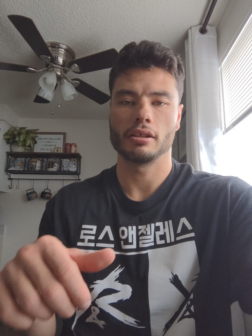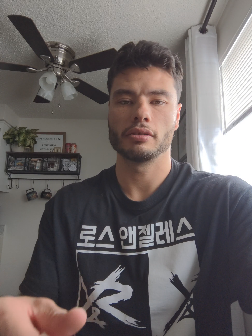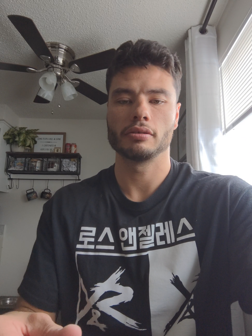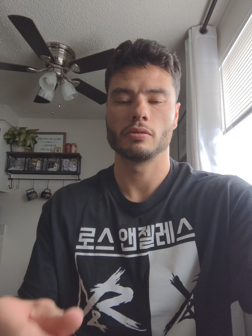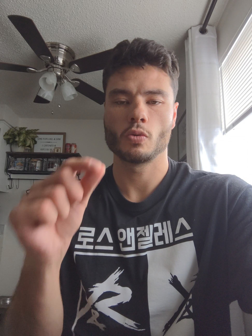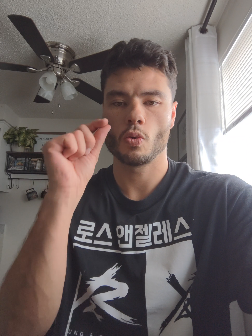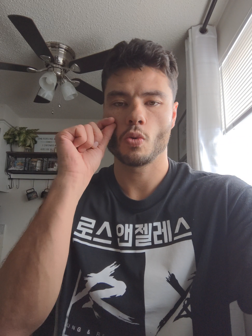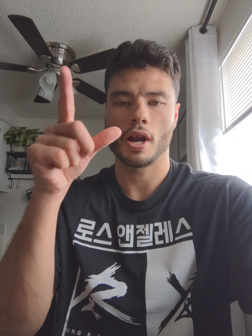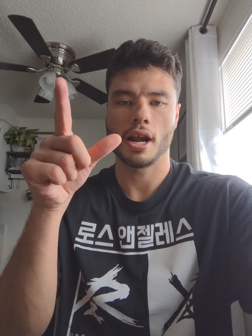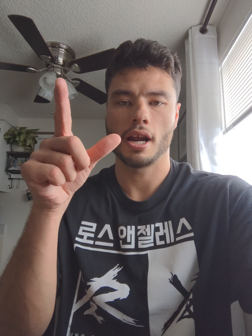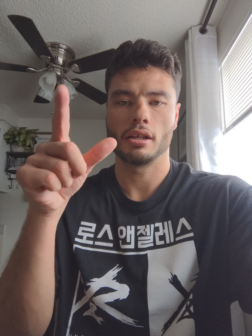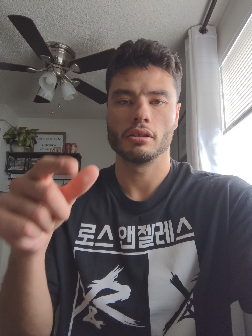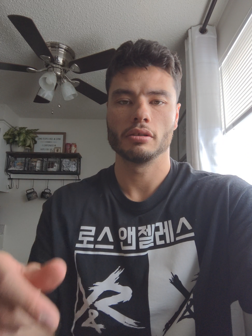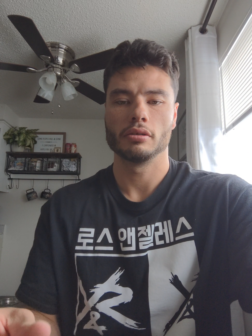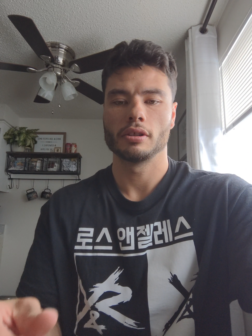wake